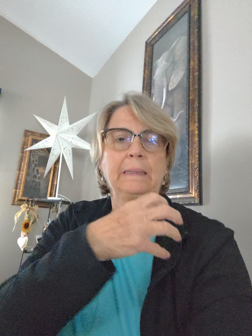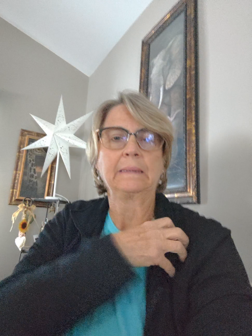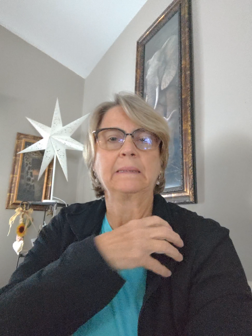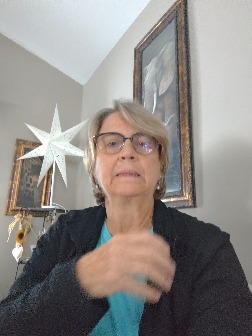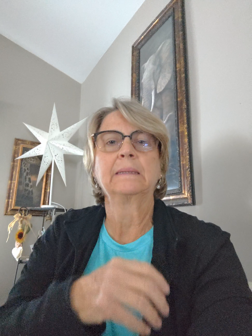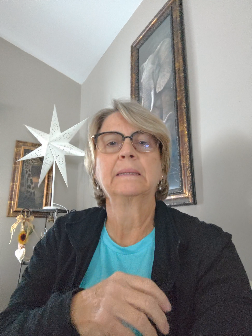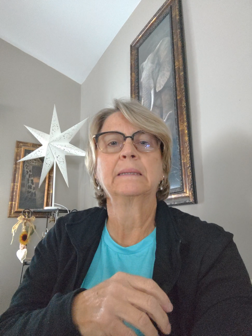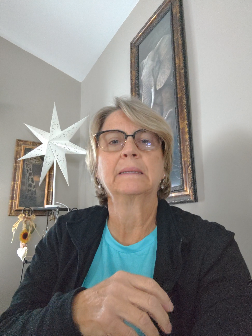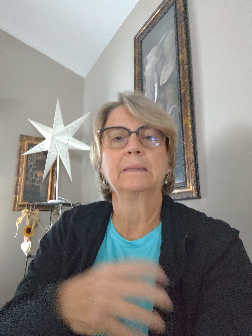police